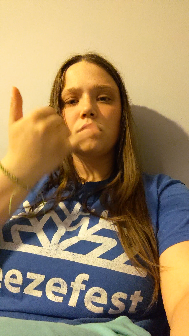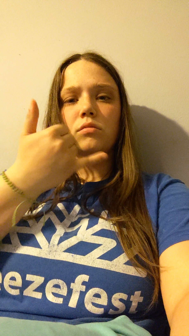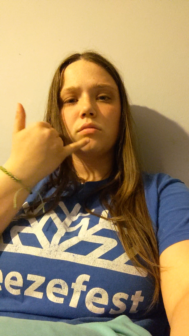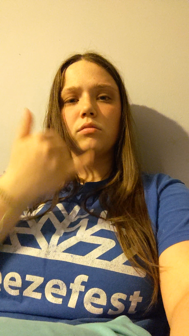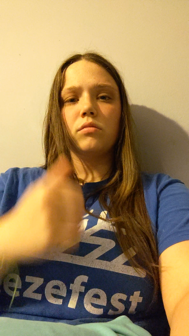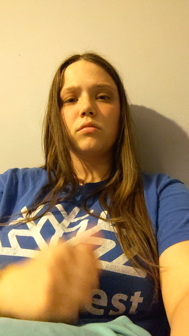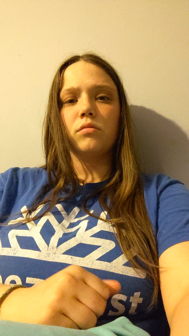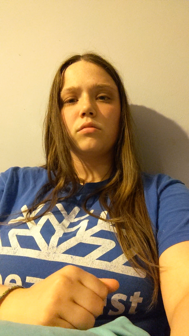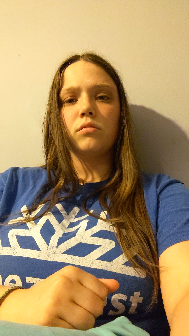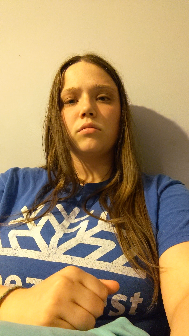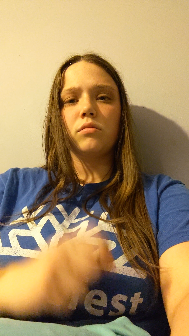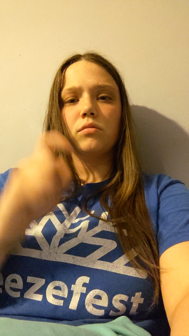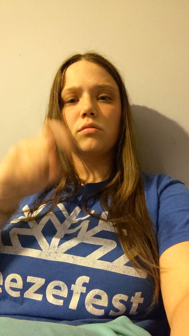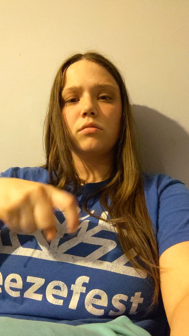must